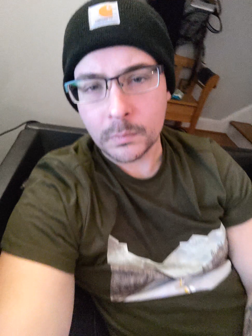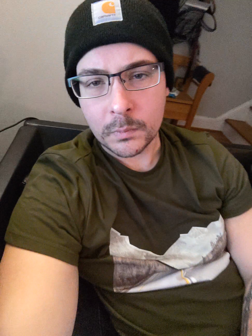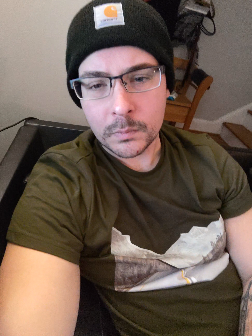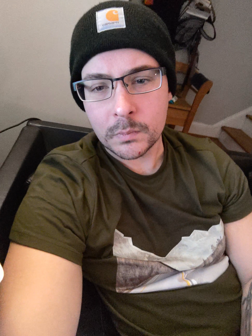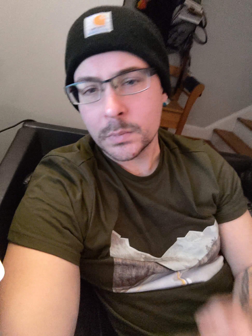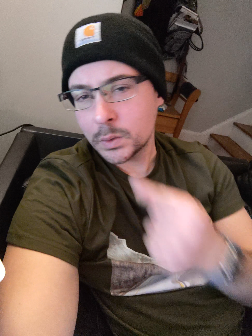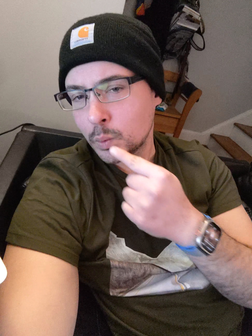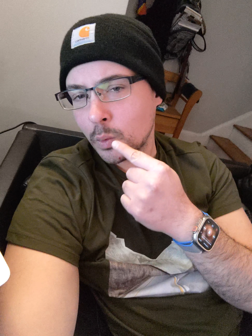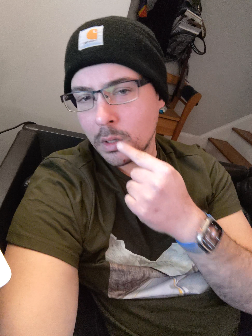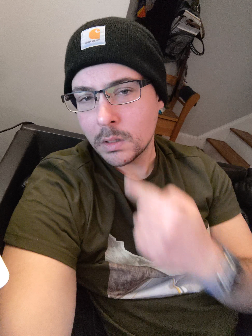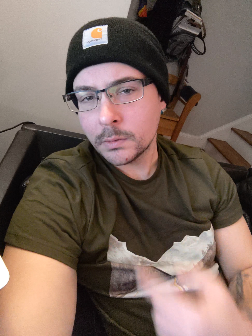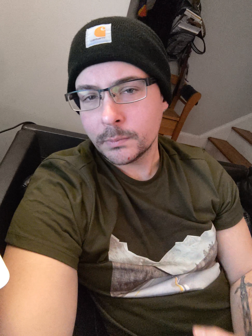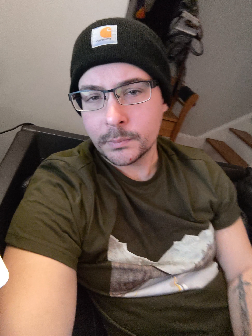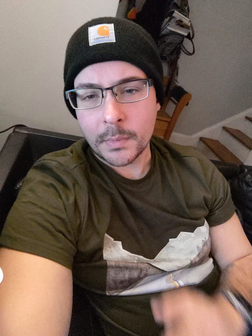tooth